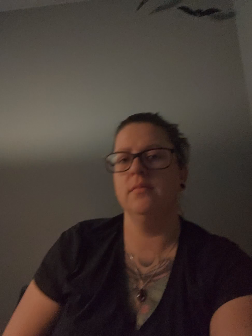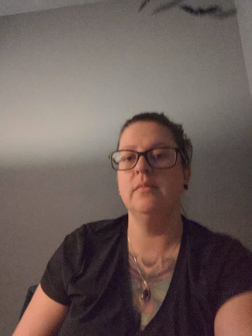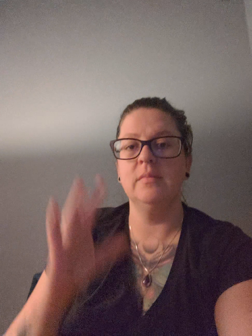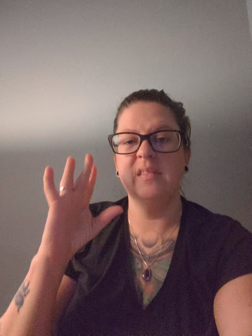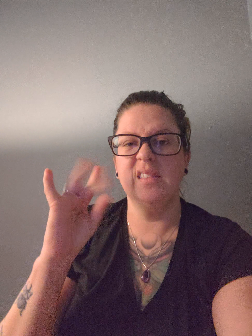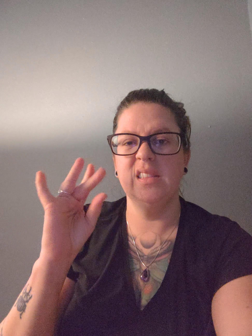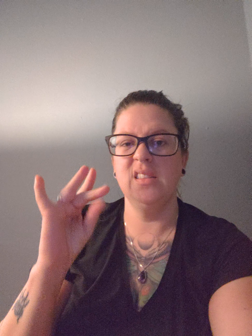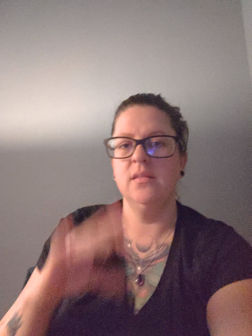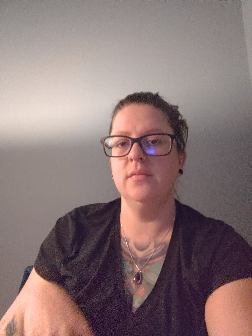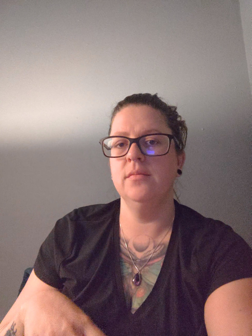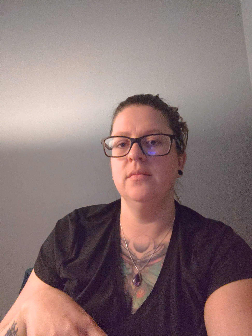sticky